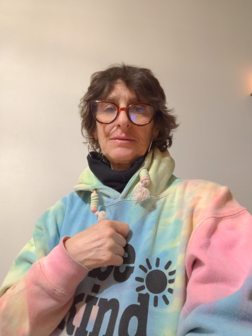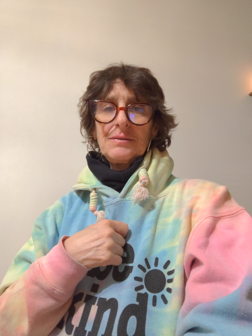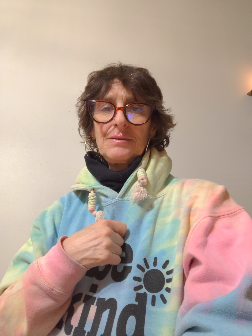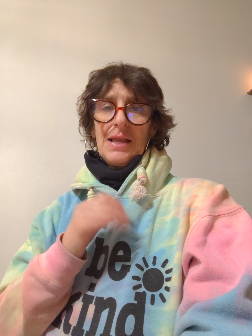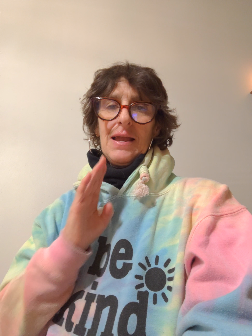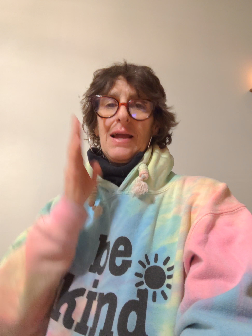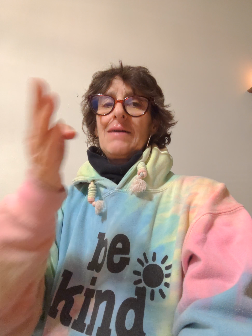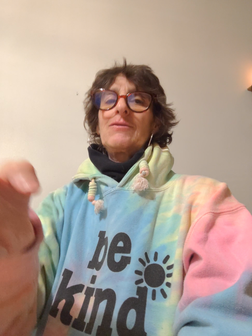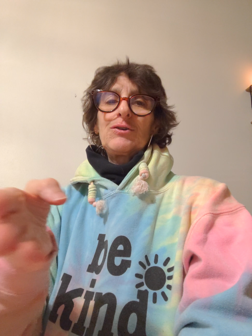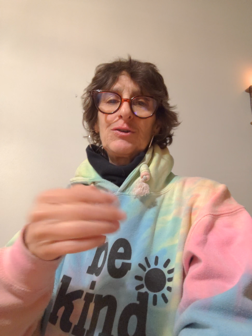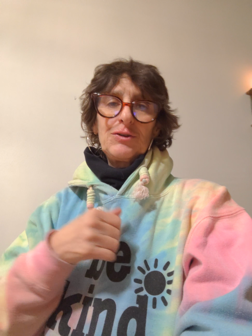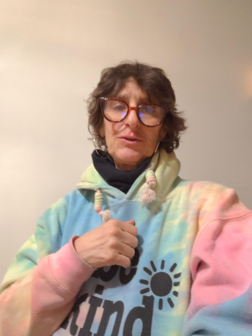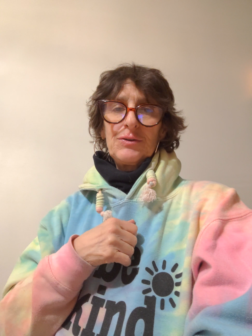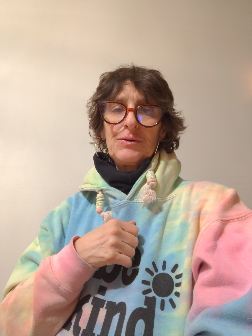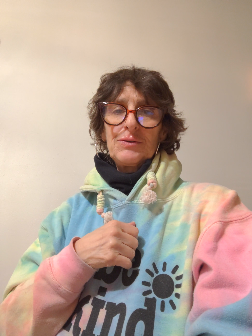after